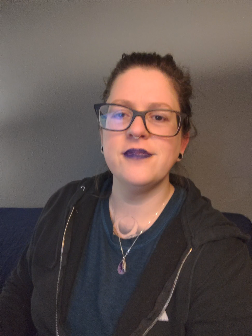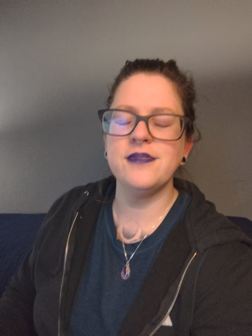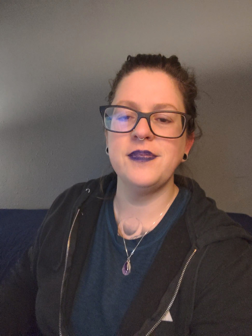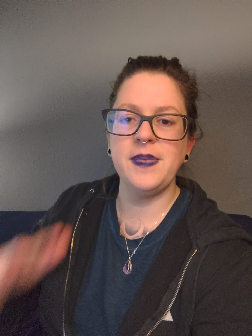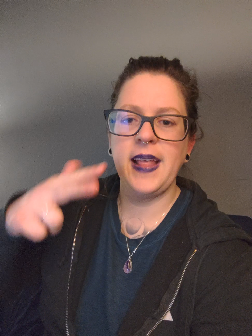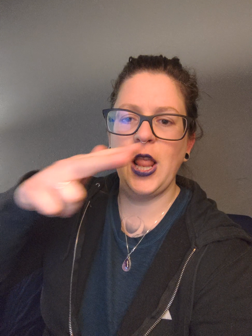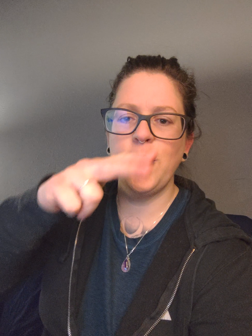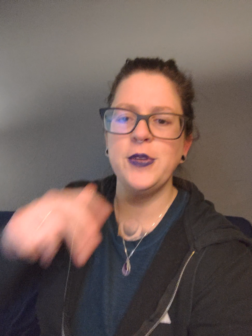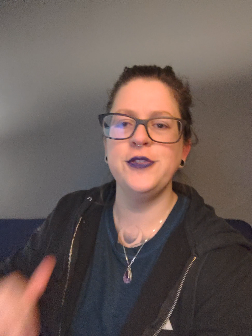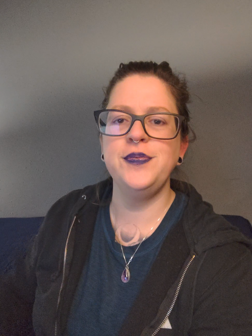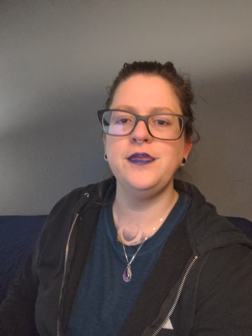helicopter